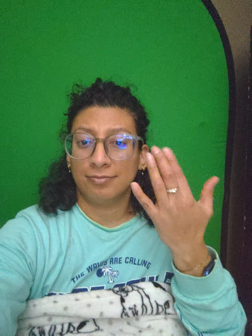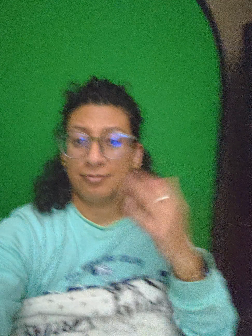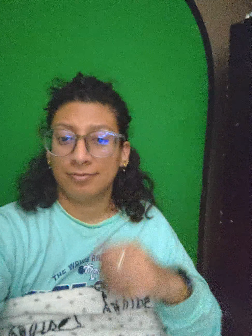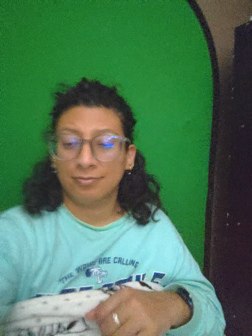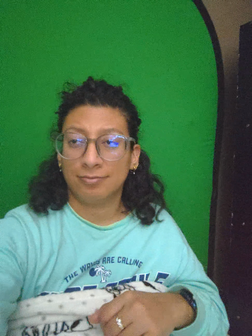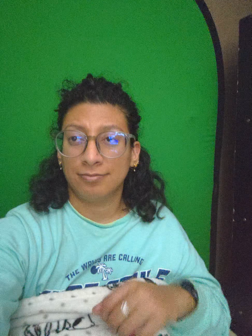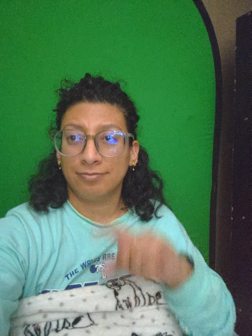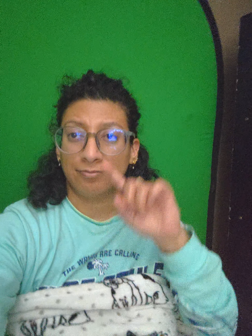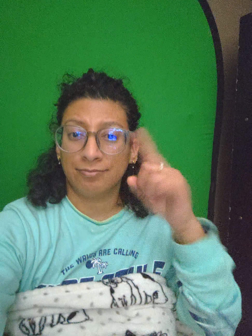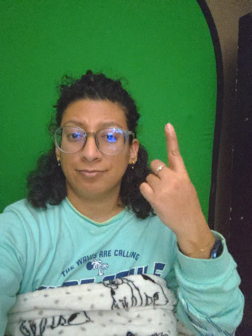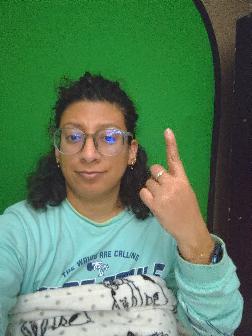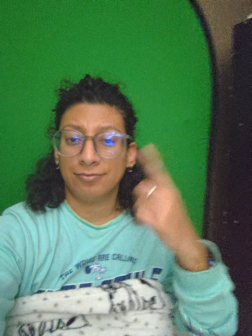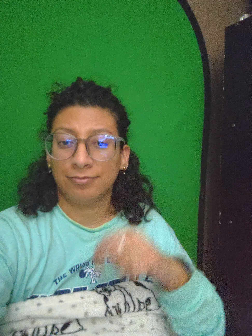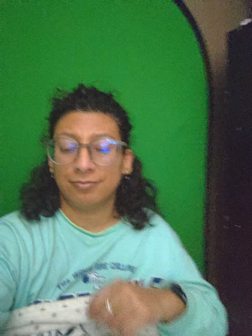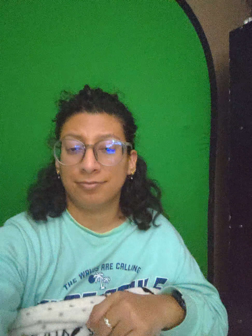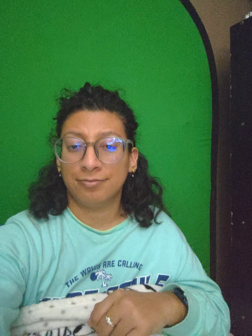first